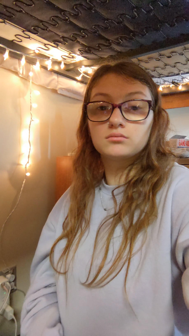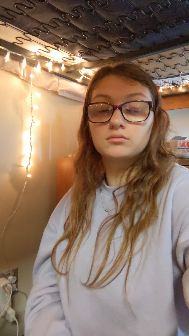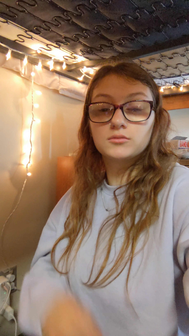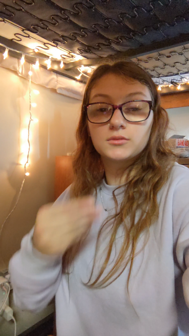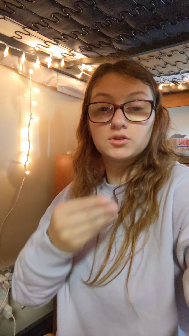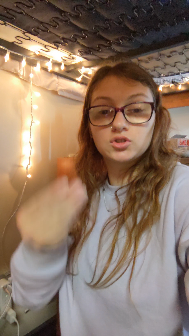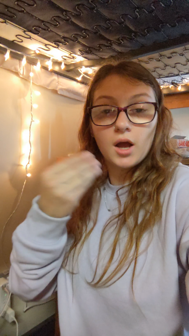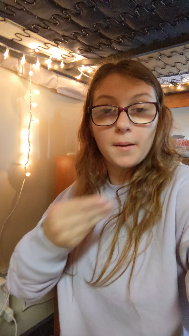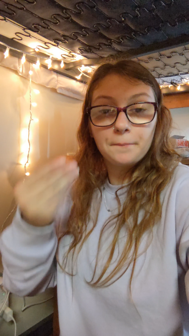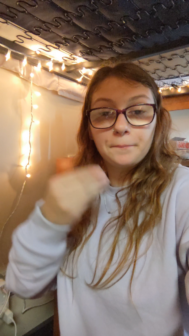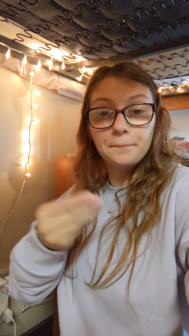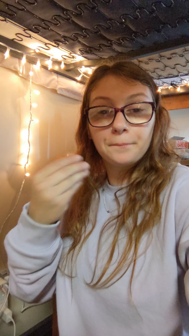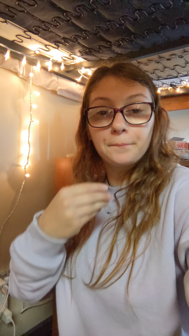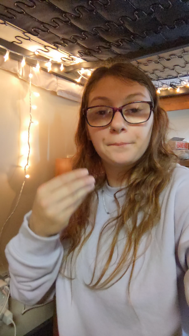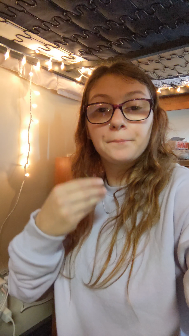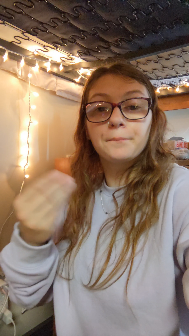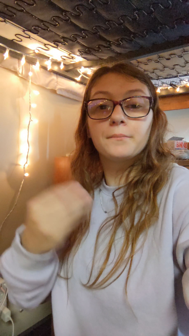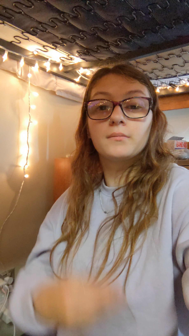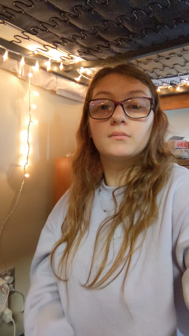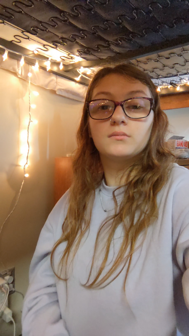shopping